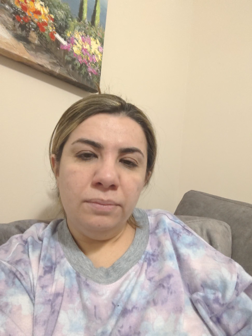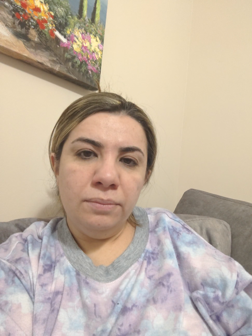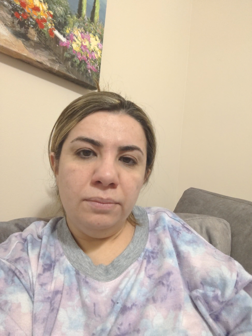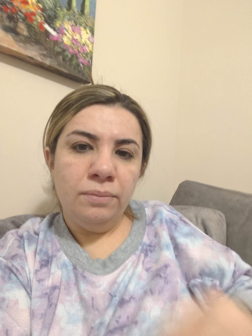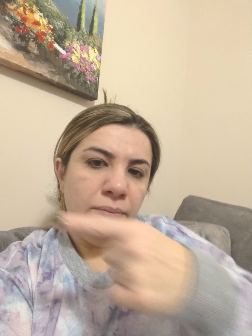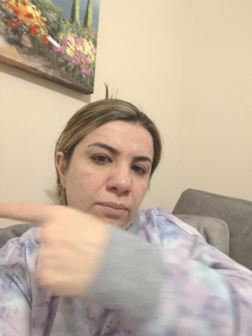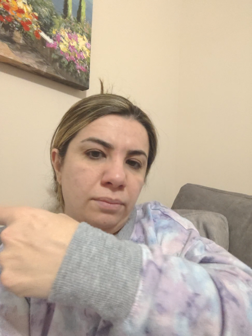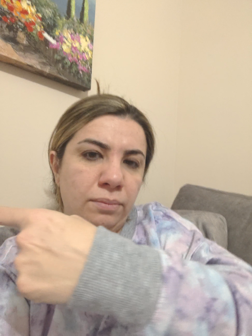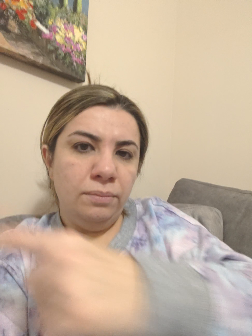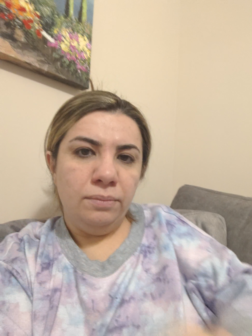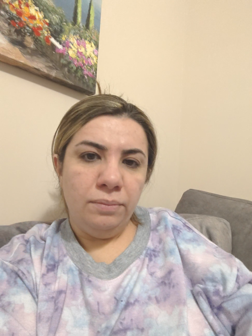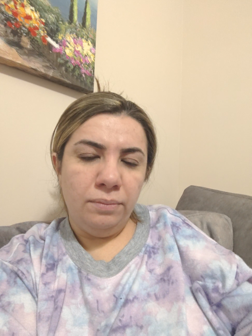he/she/it